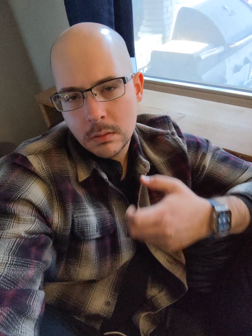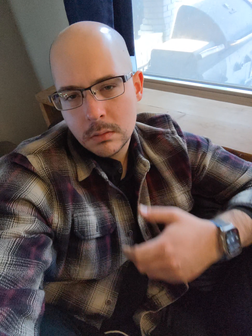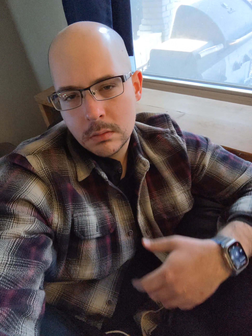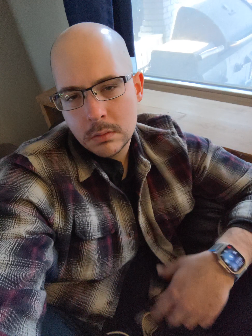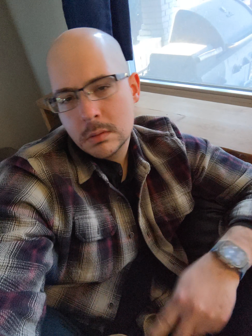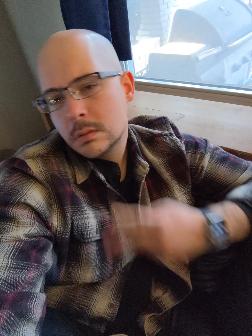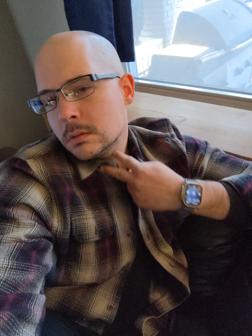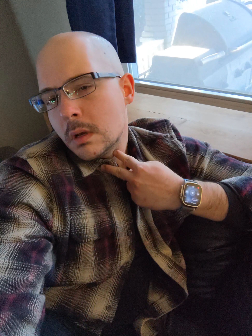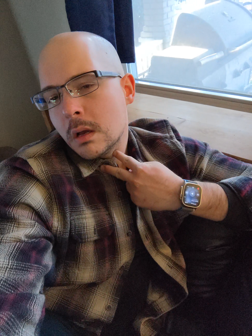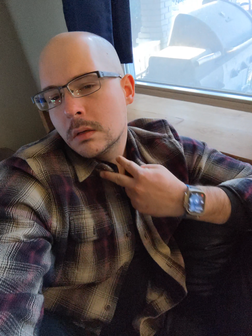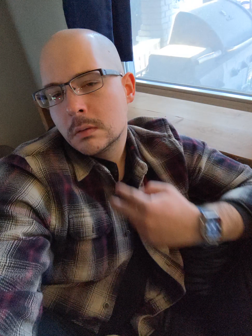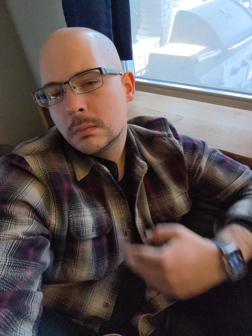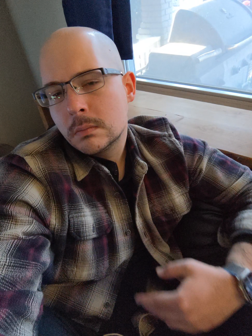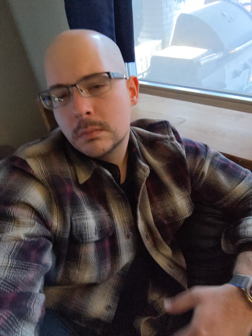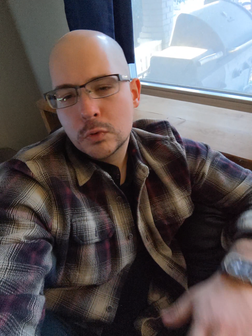stuck